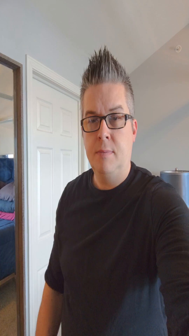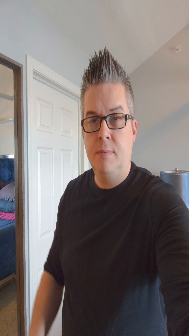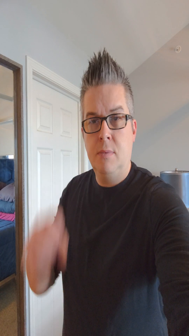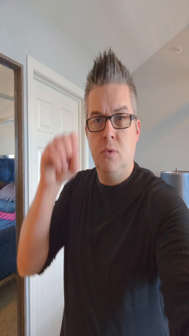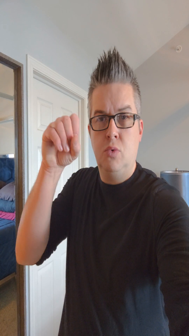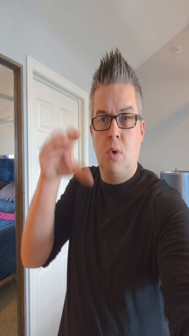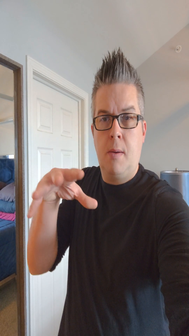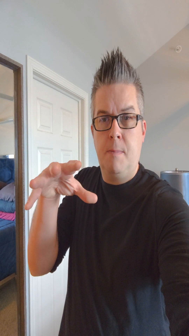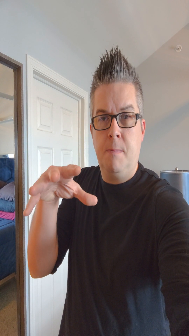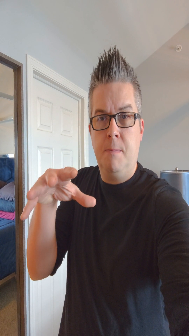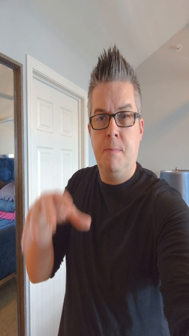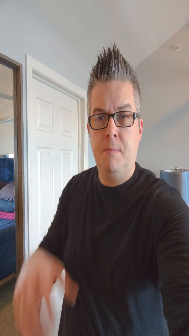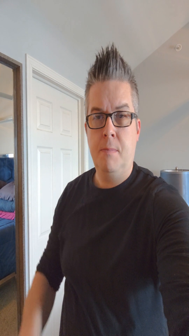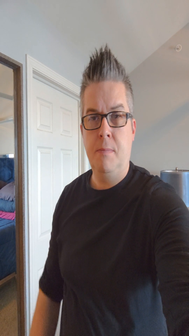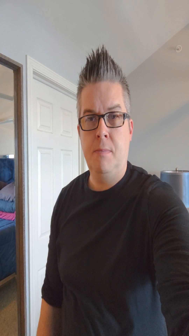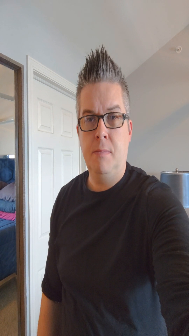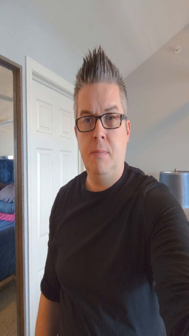drop